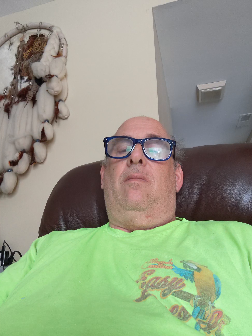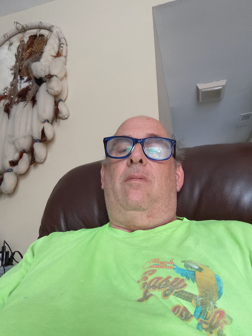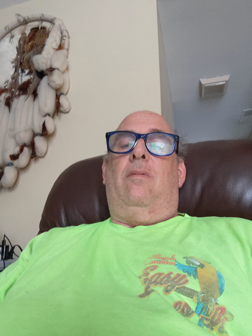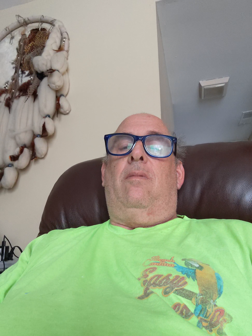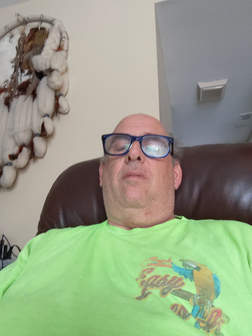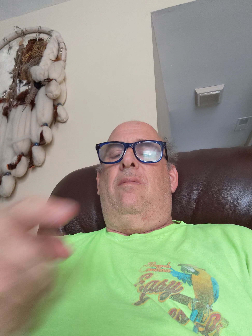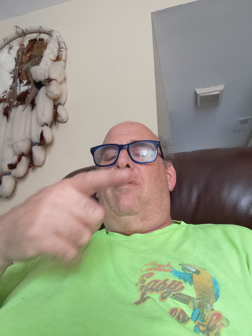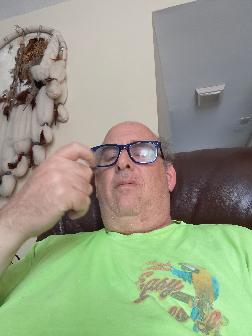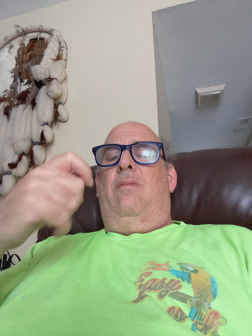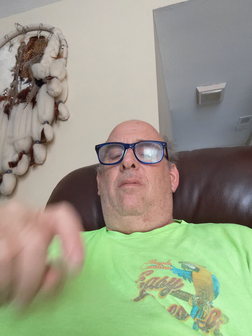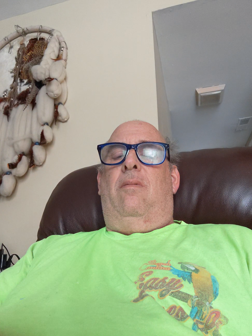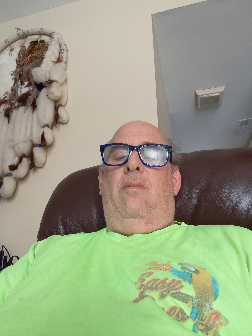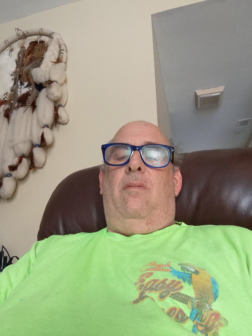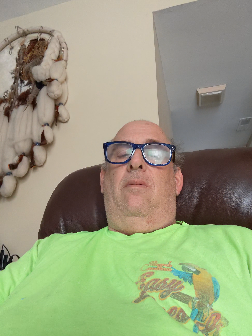fast